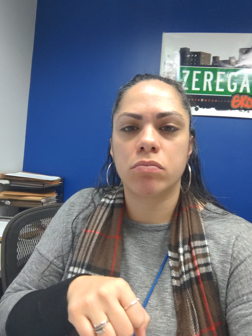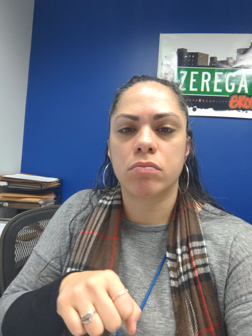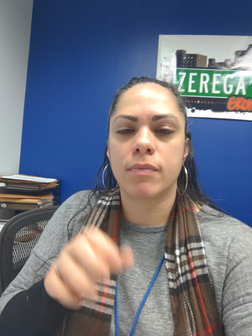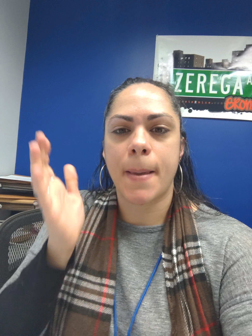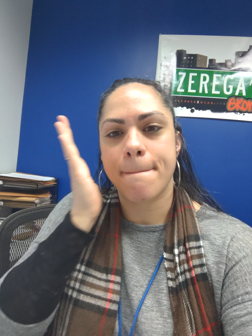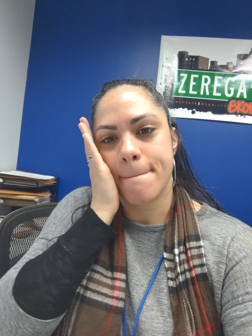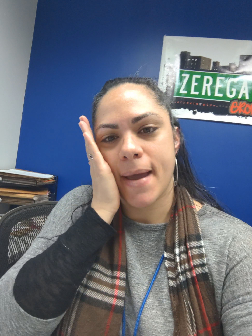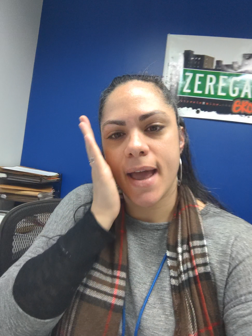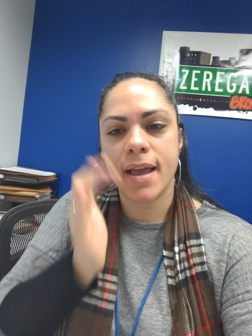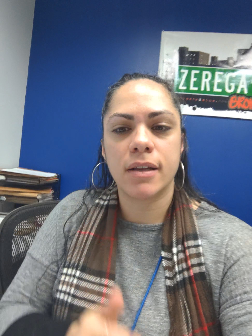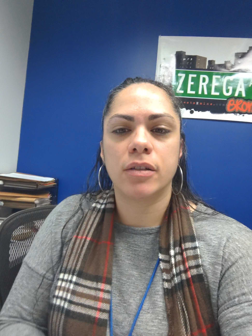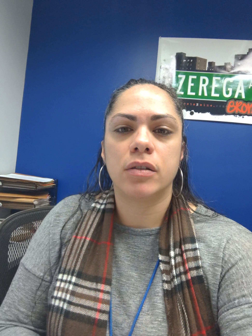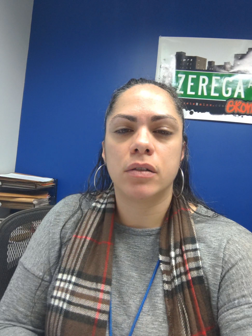bed